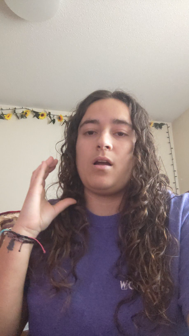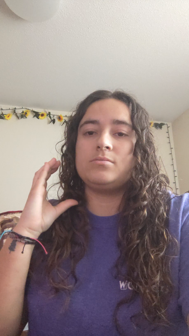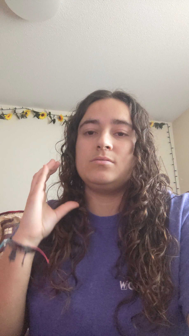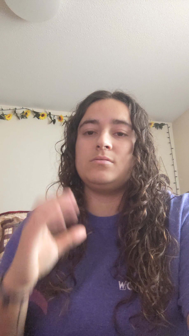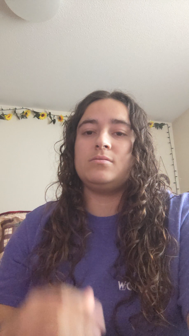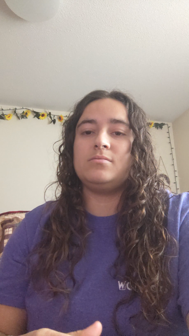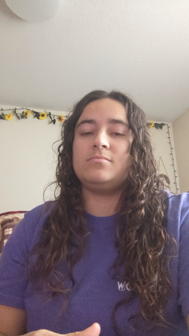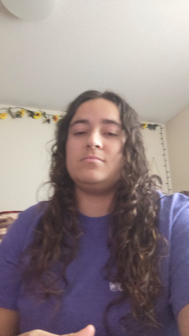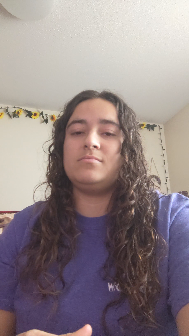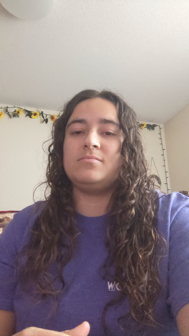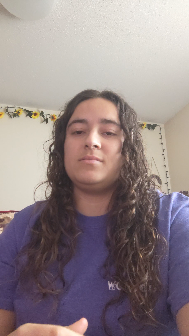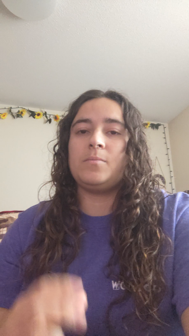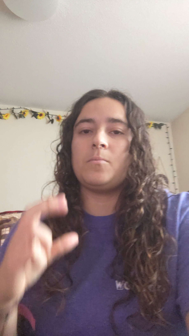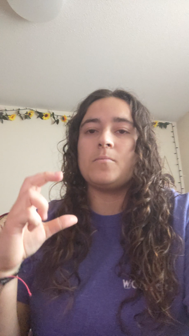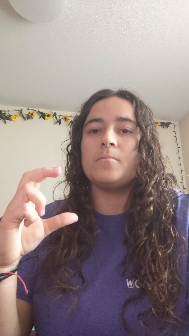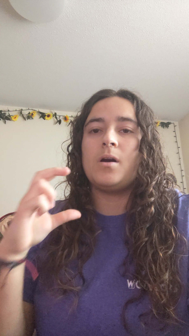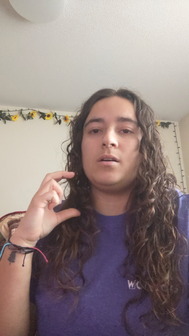bus